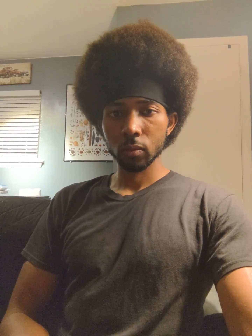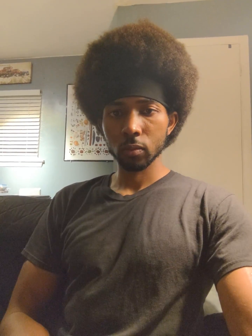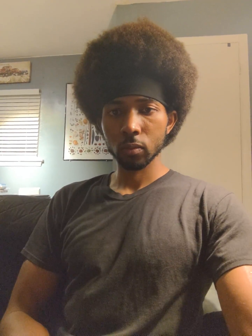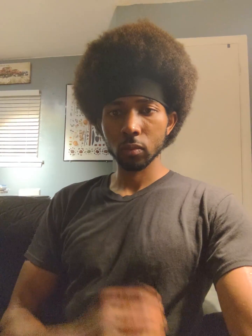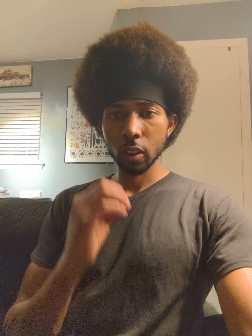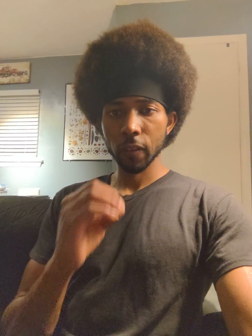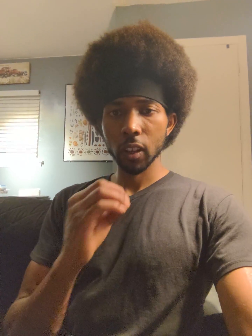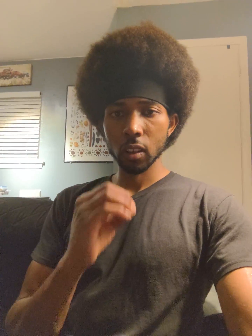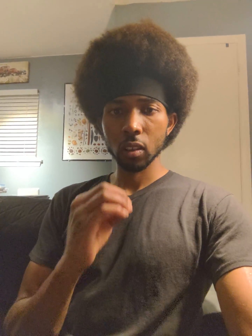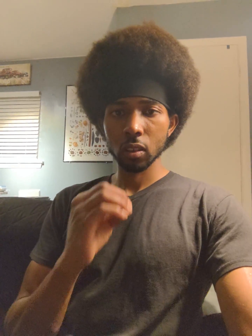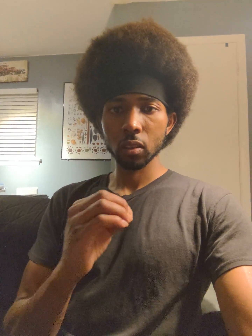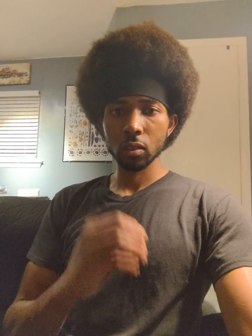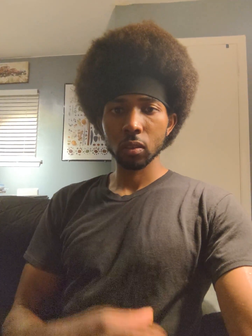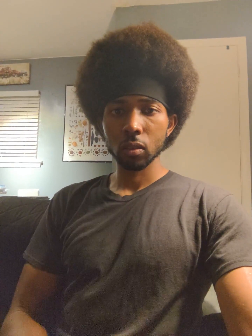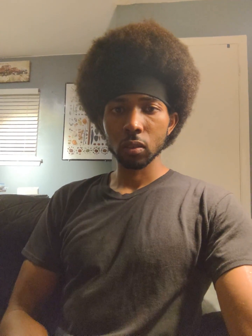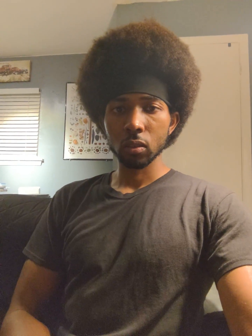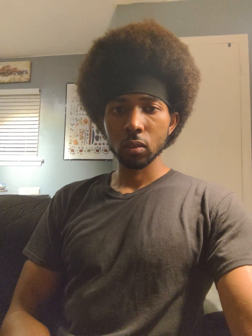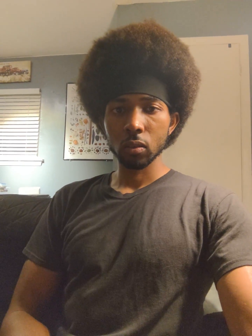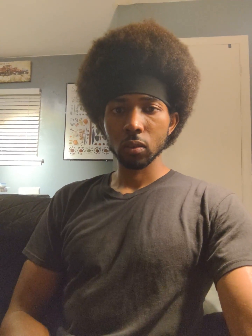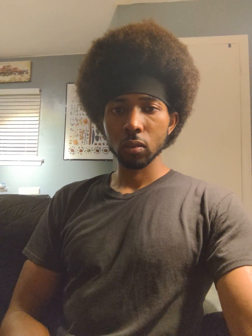fix